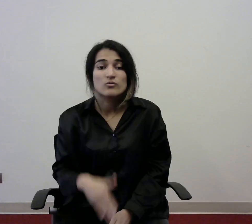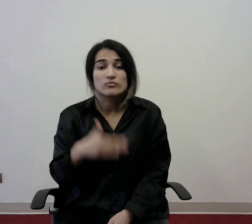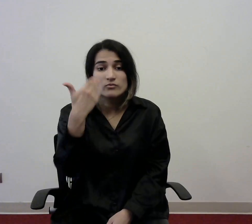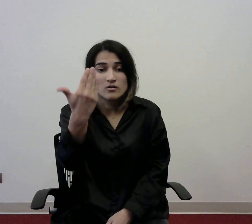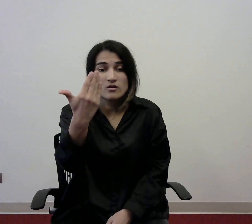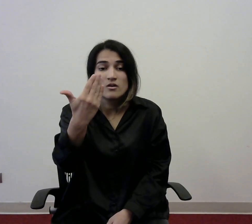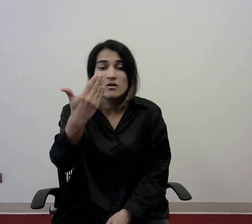siz